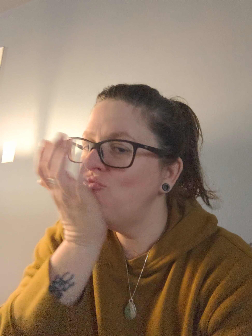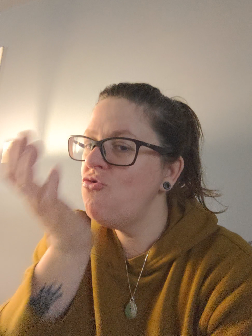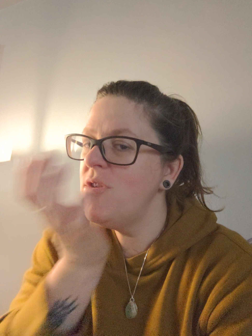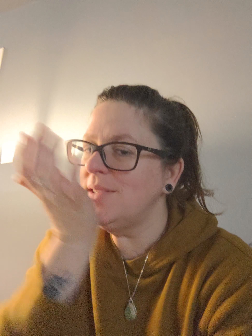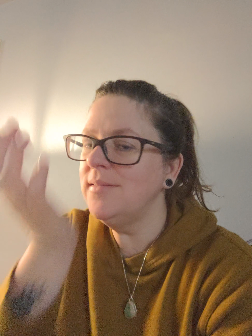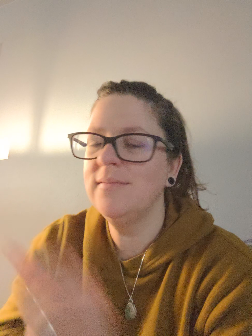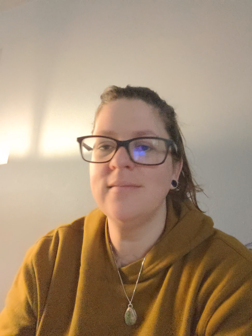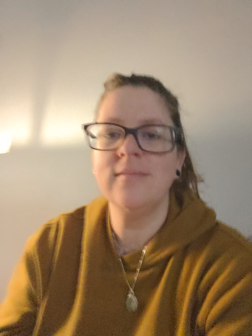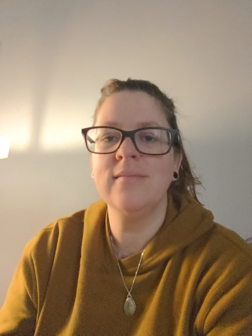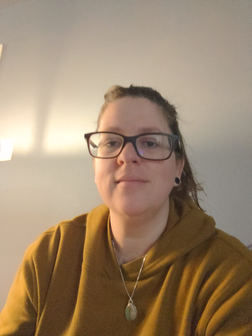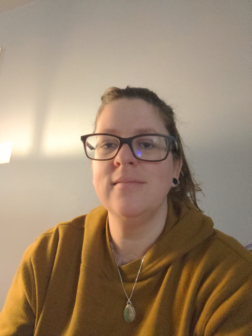grass